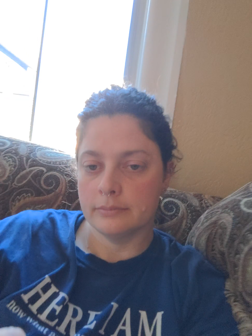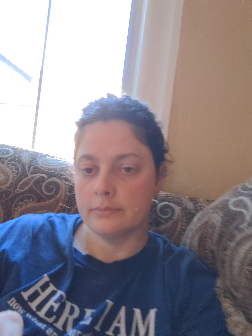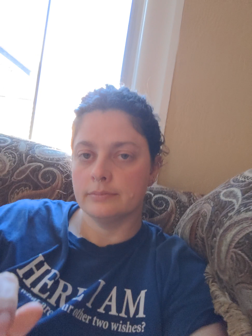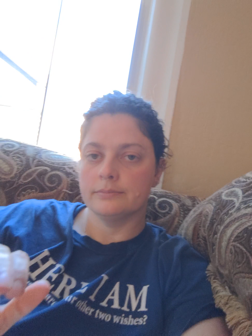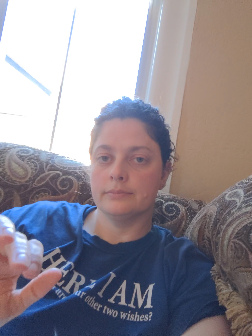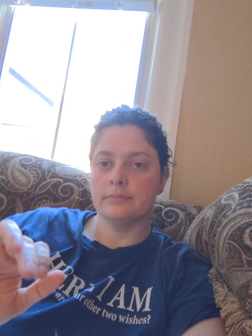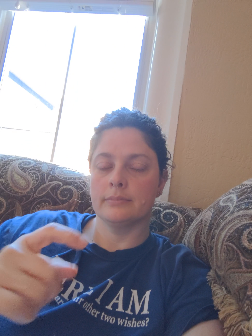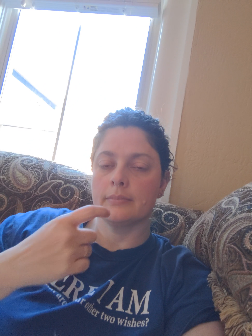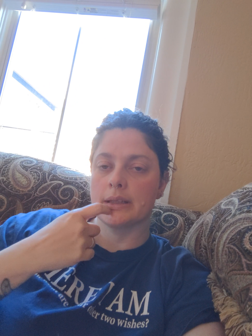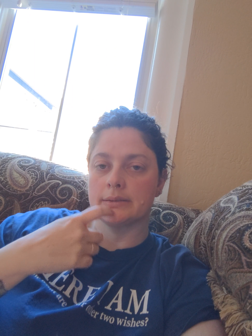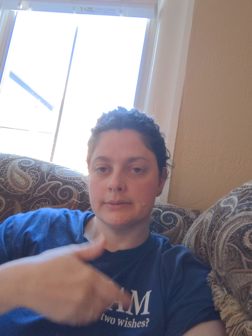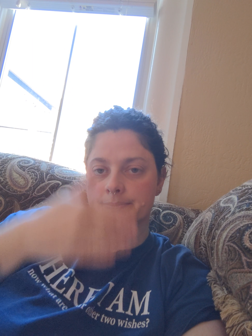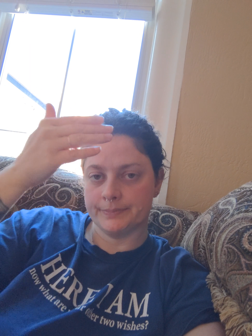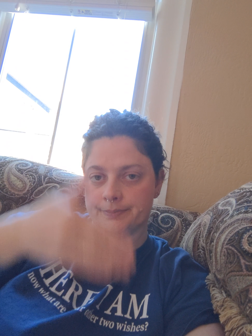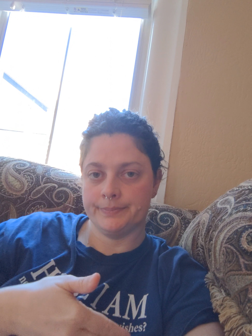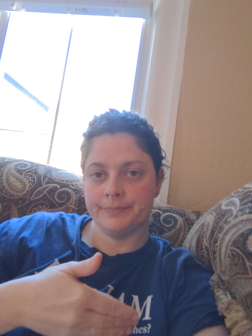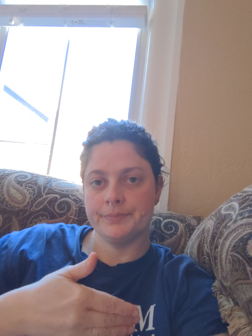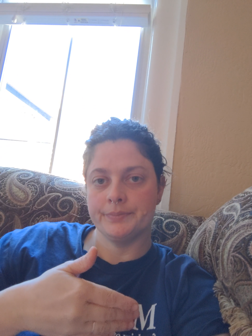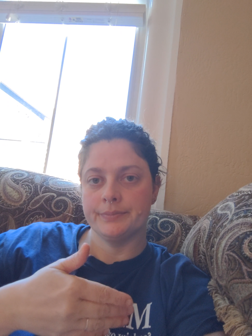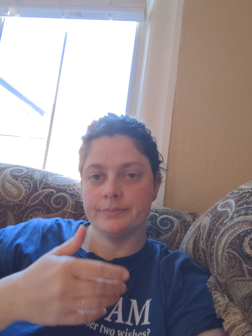window